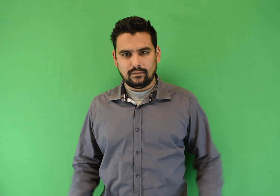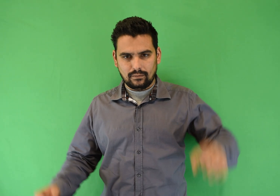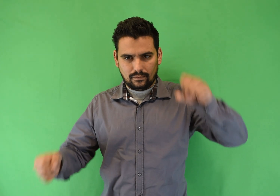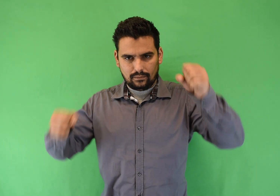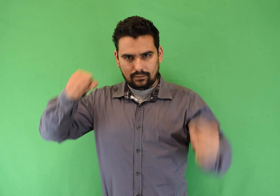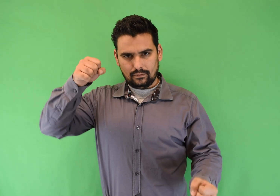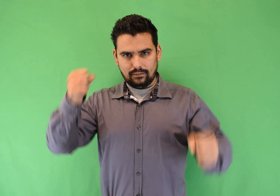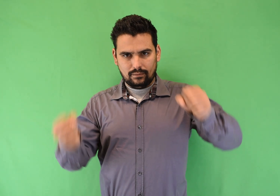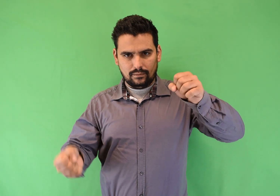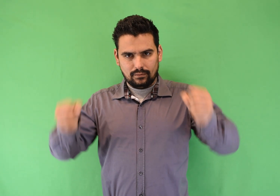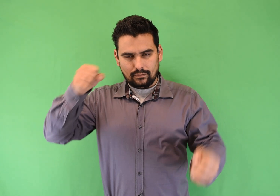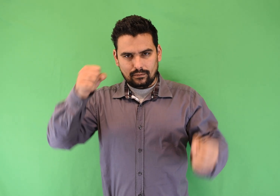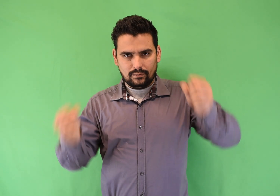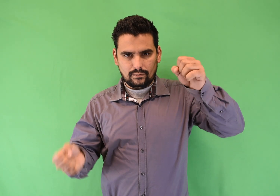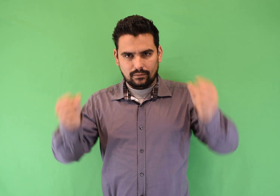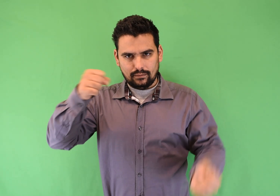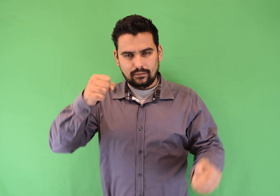manejar